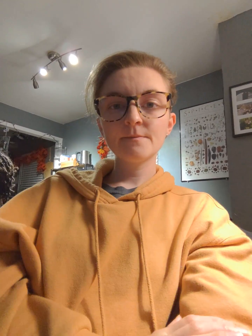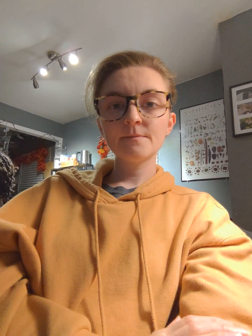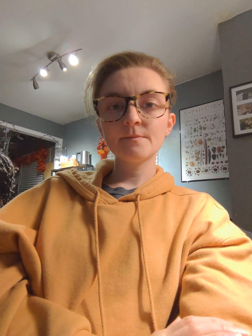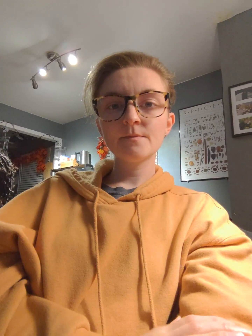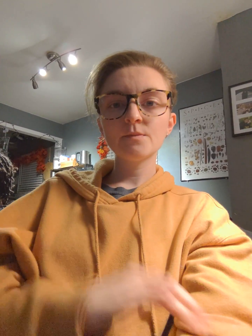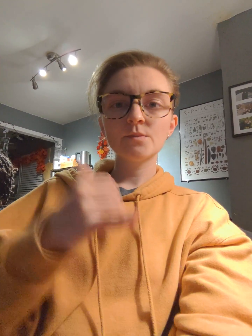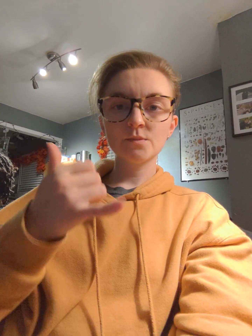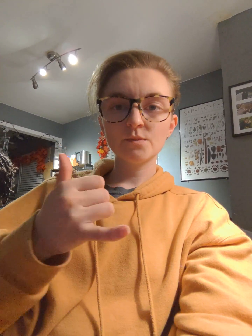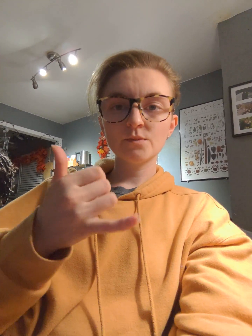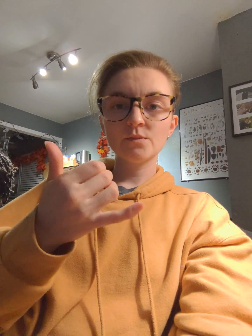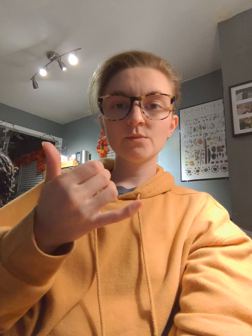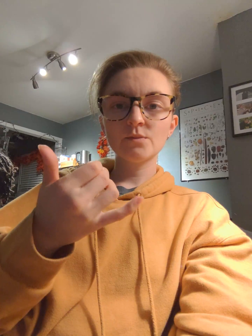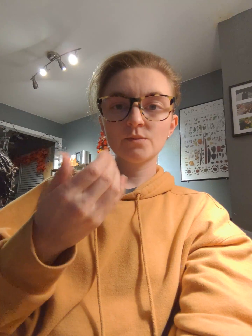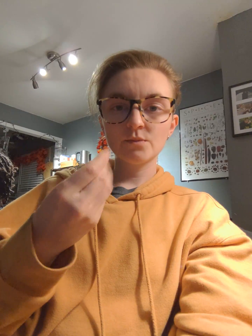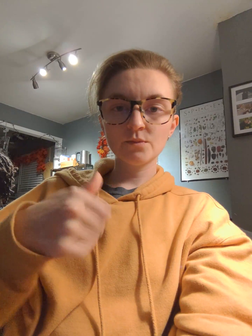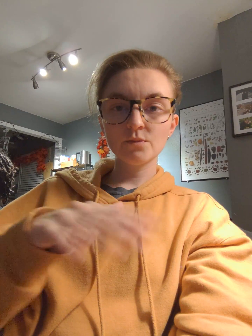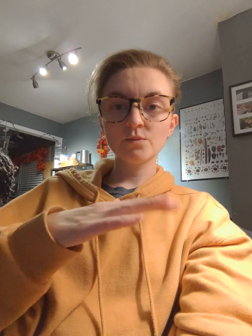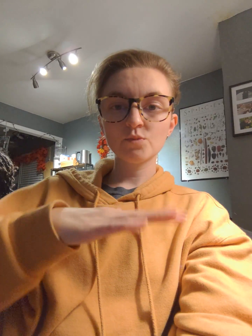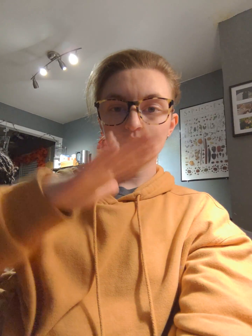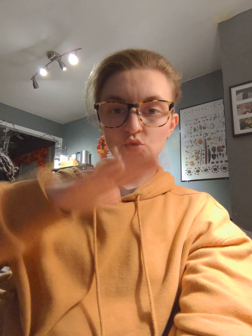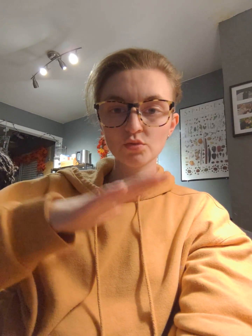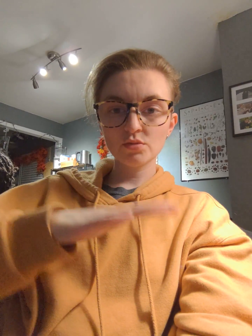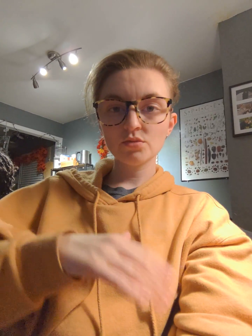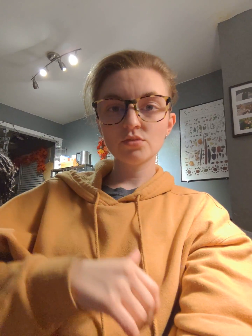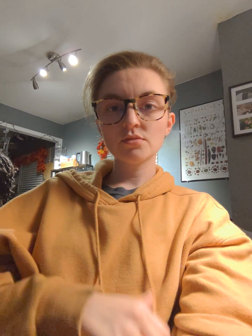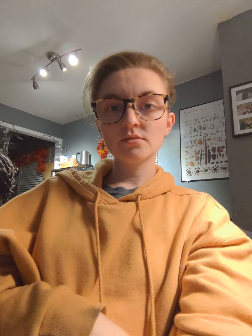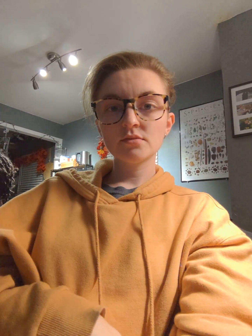playground